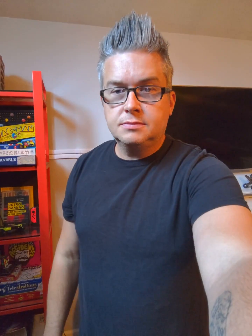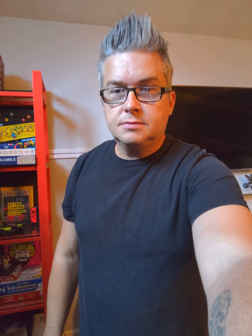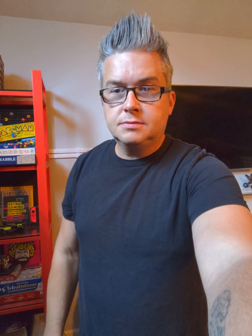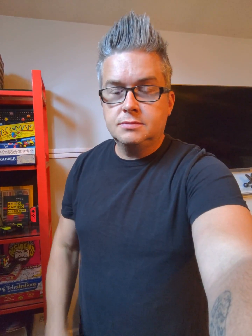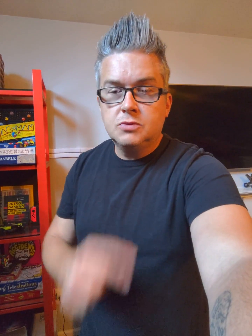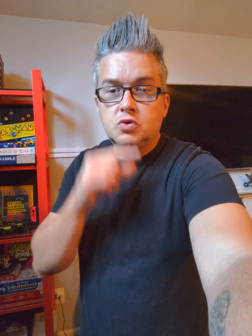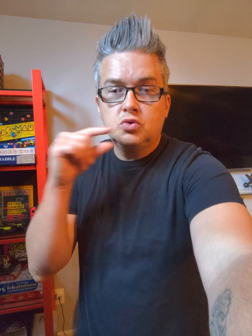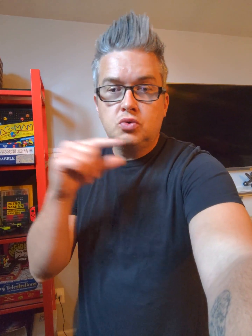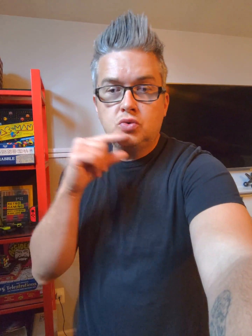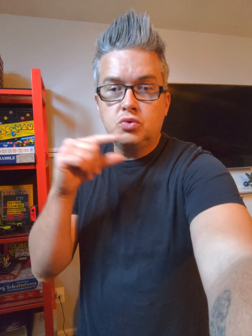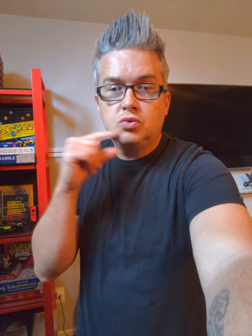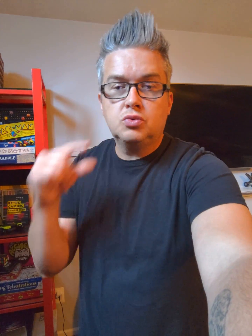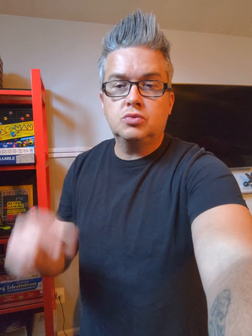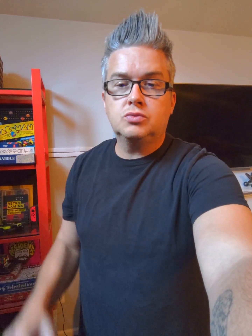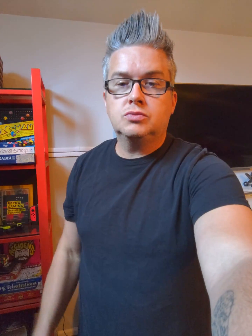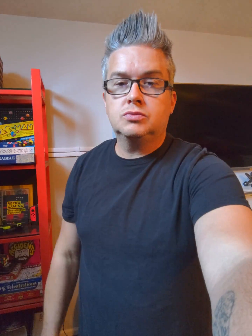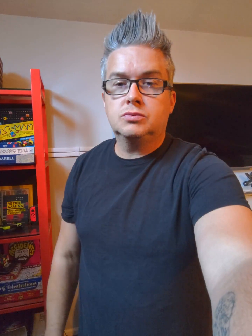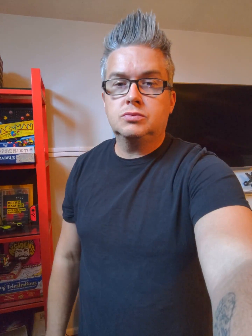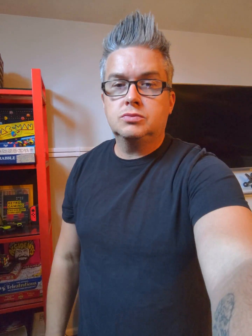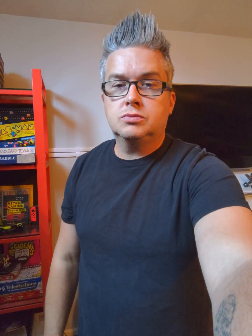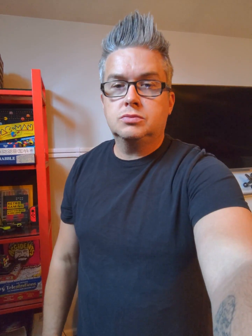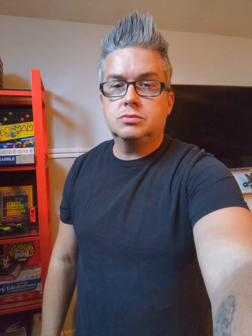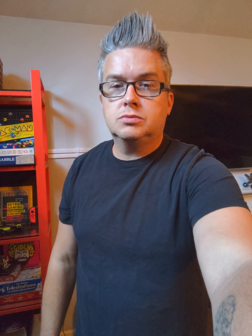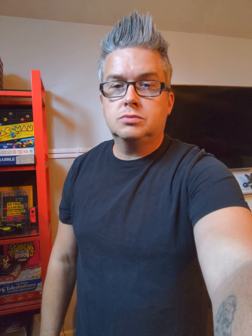glue